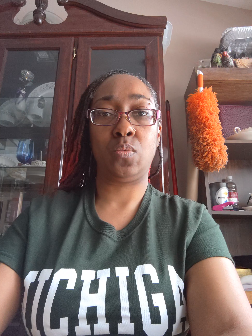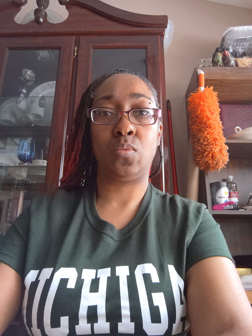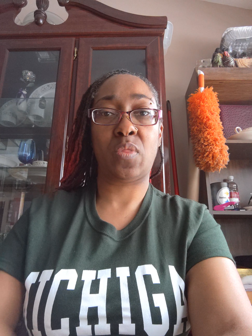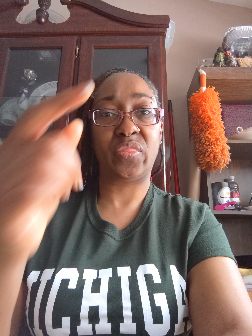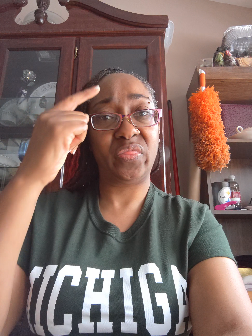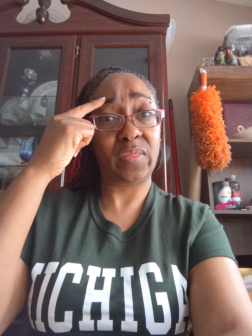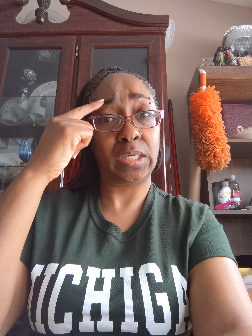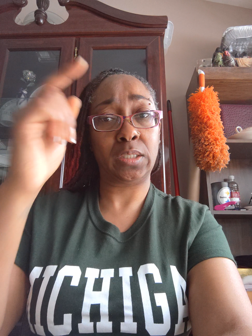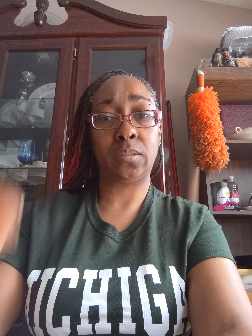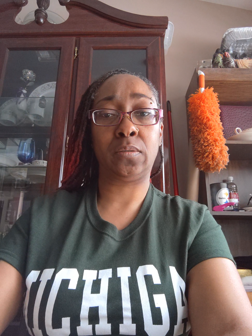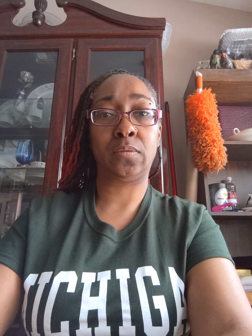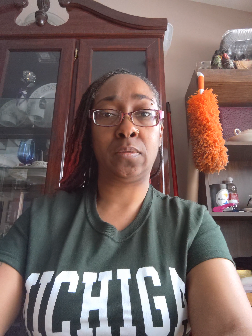think